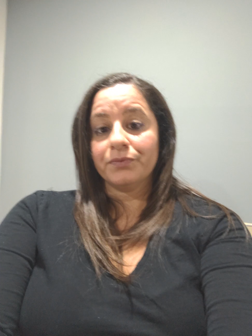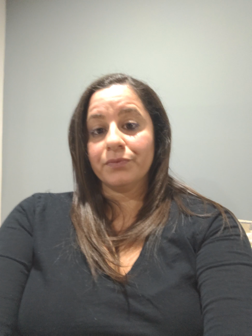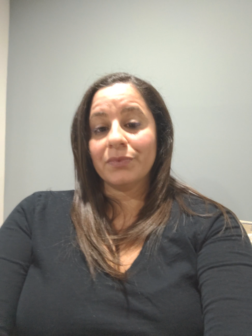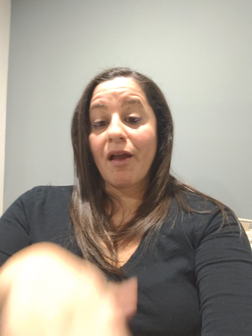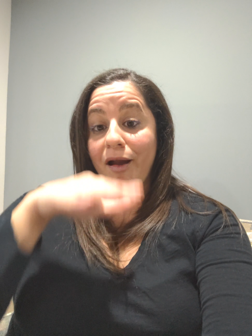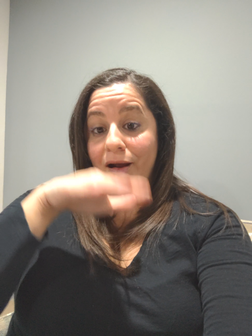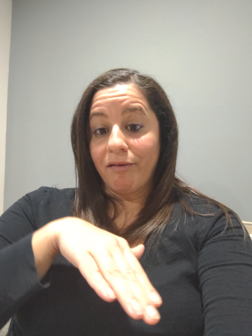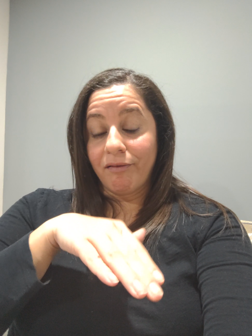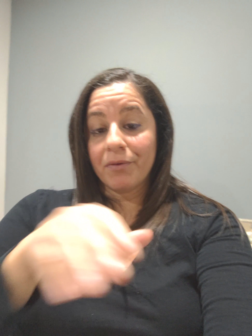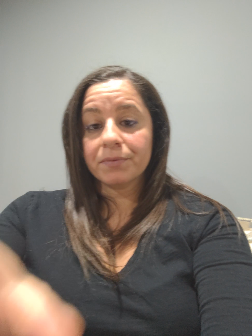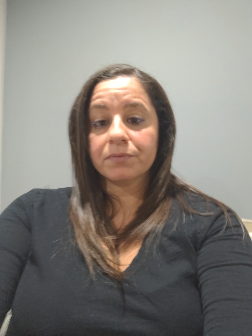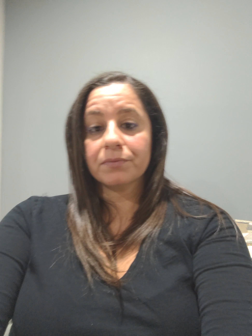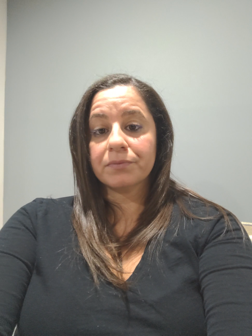on